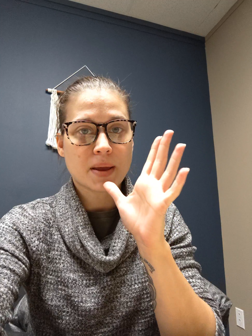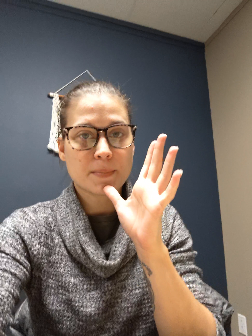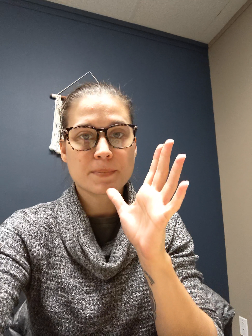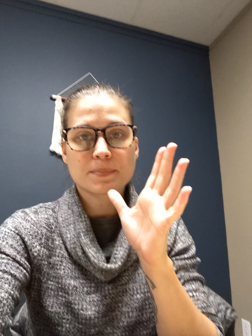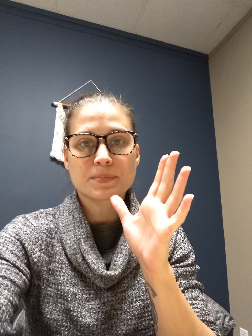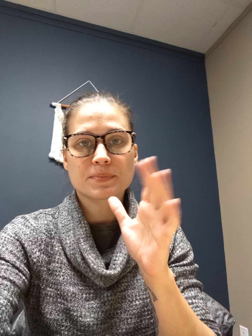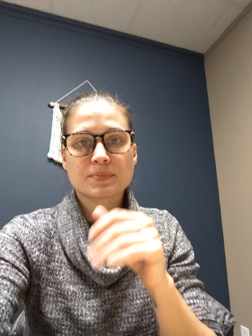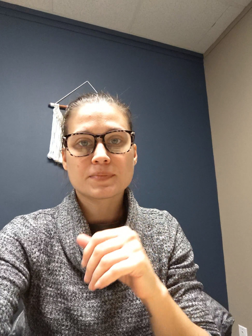mom